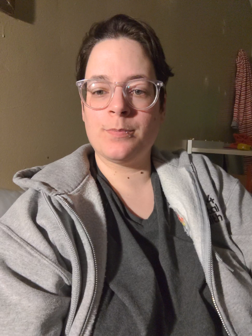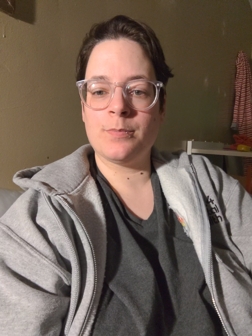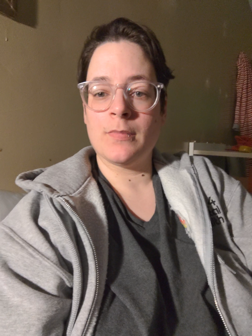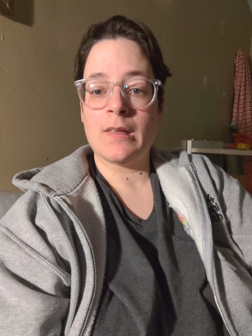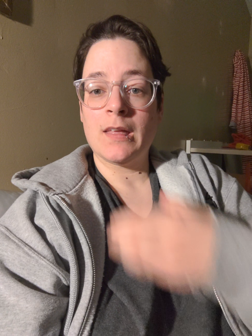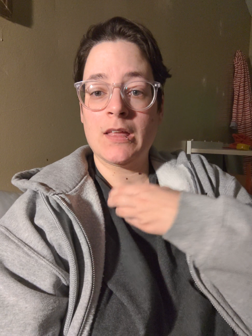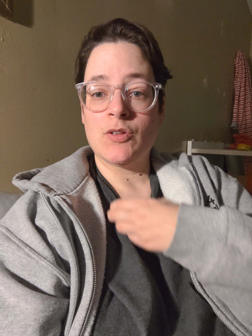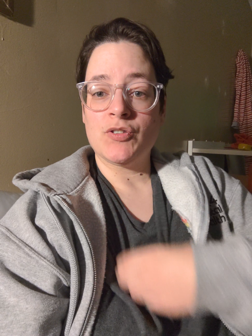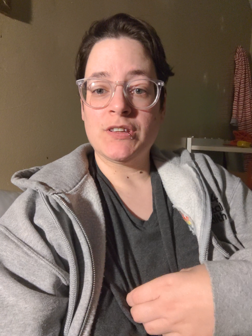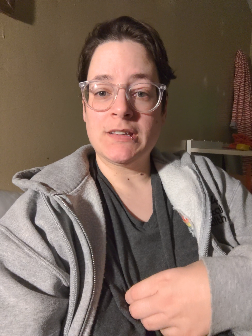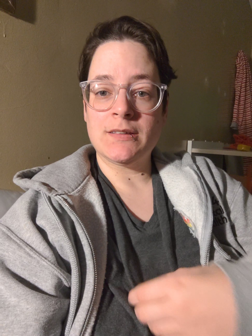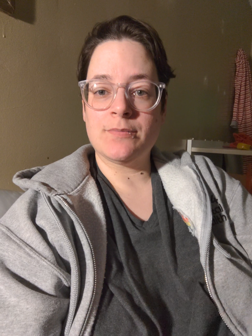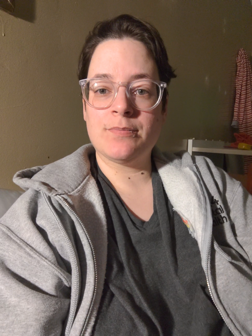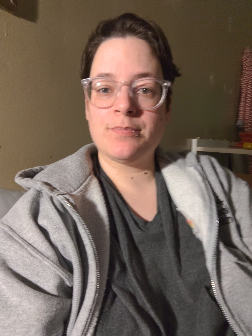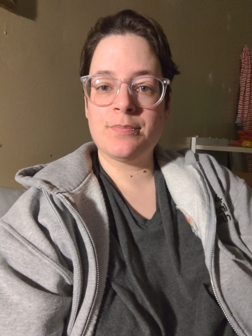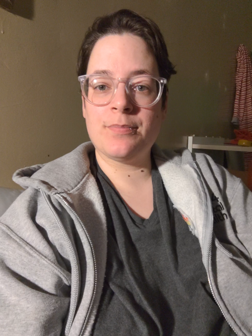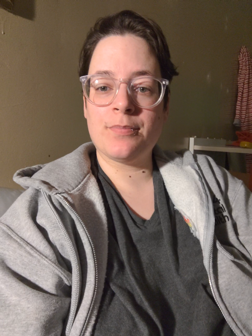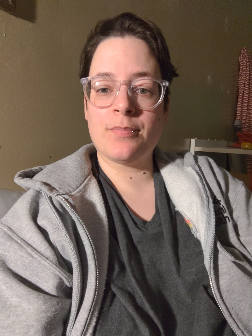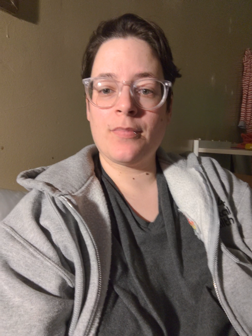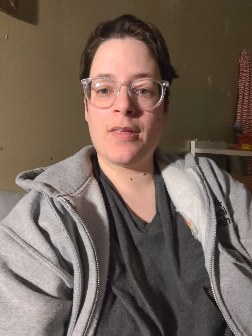hungry